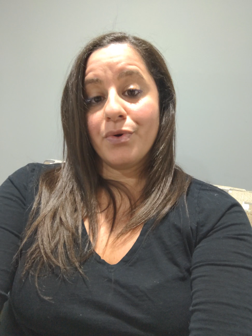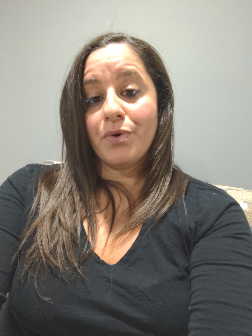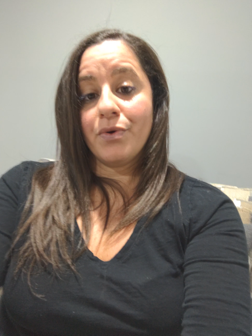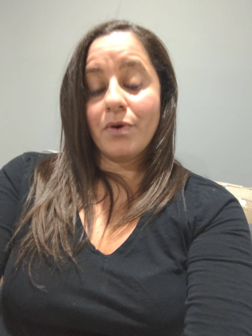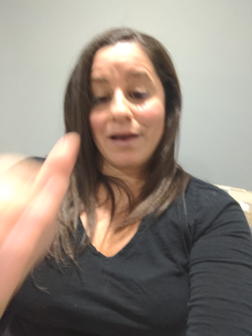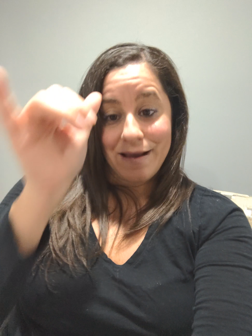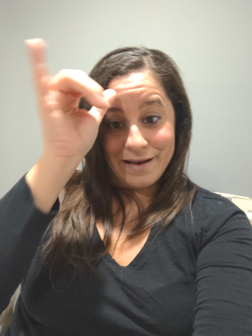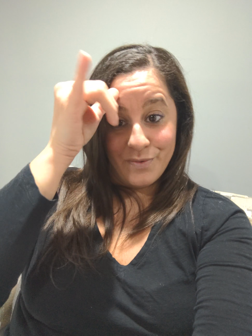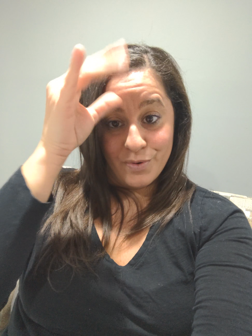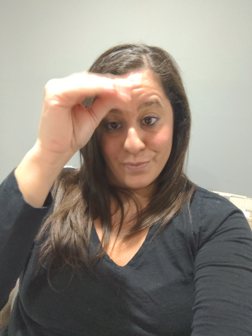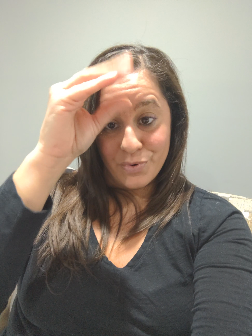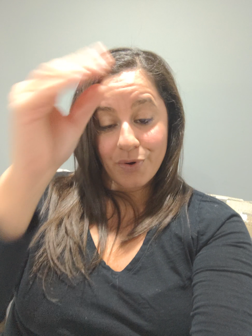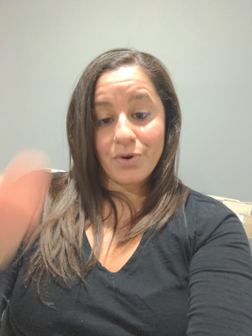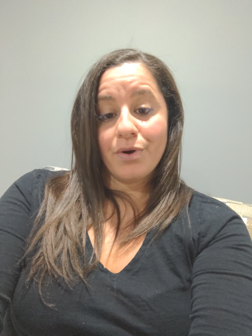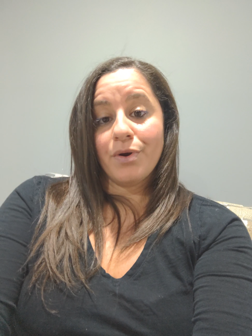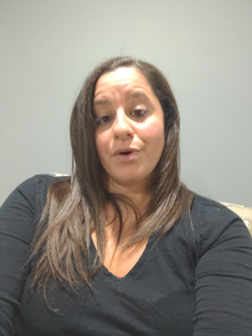cowboy